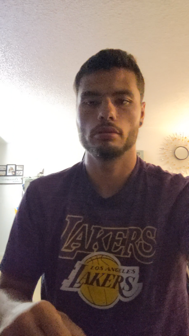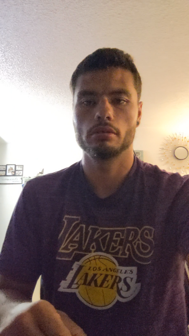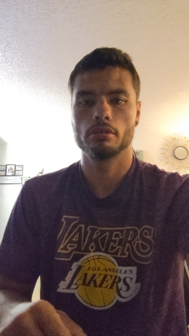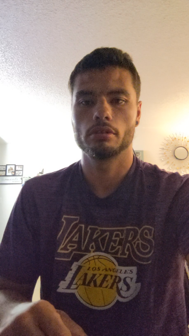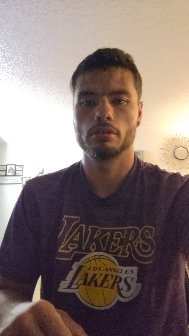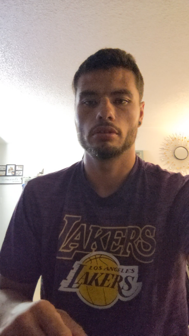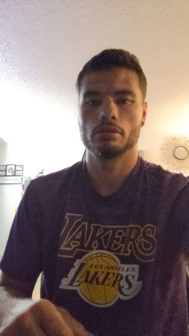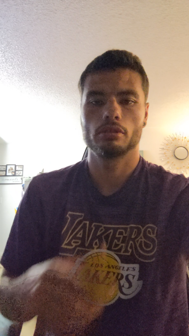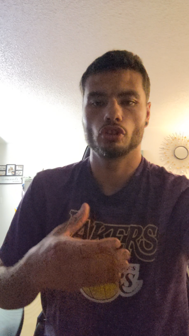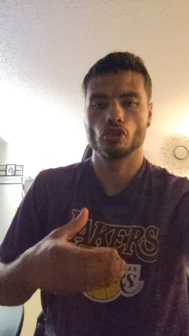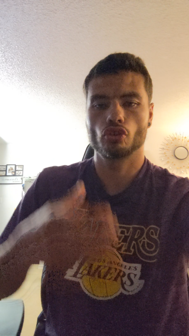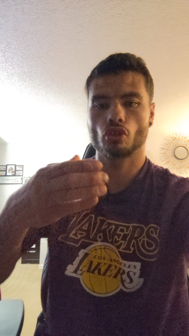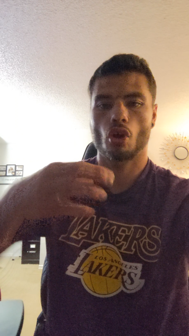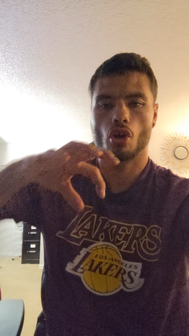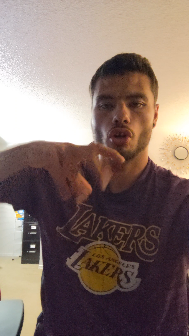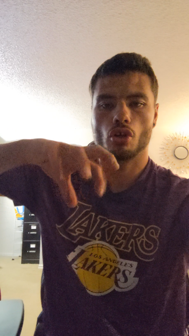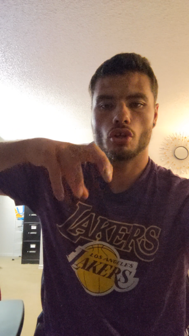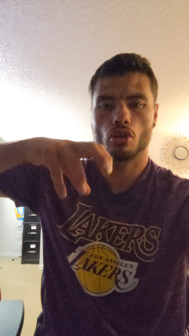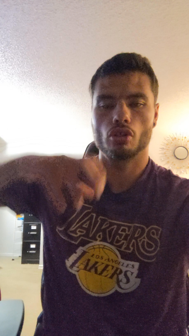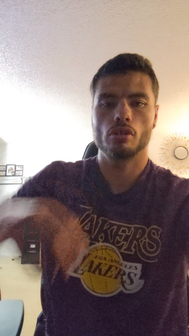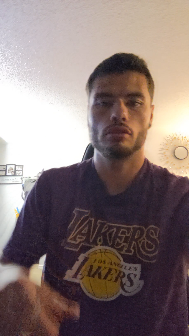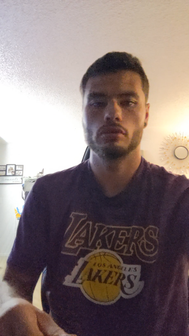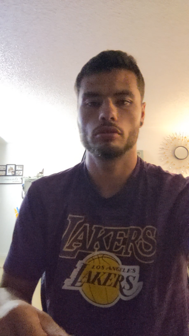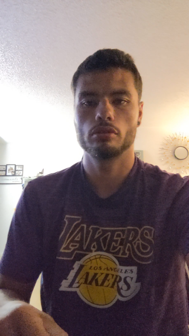jar